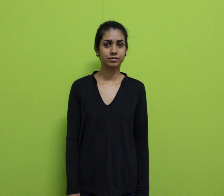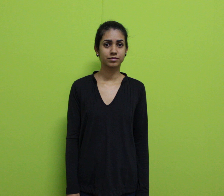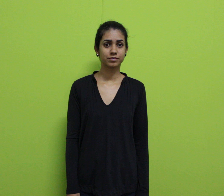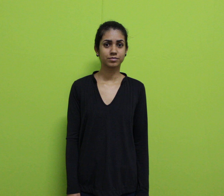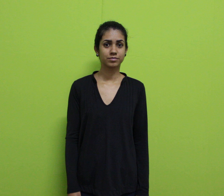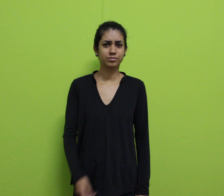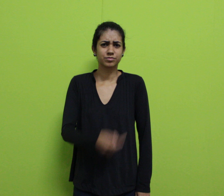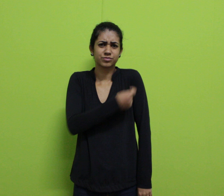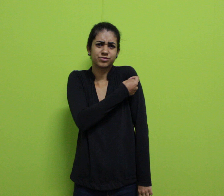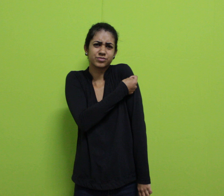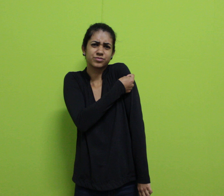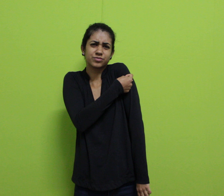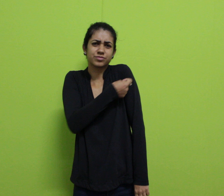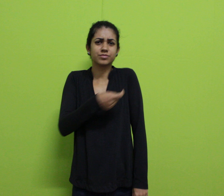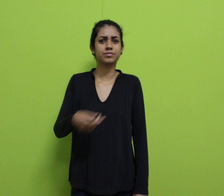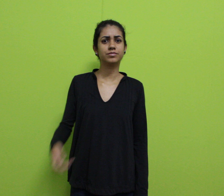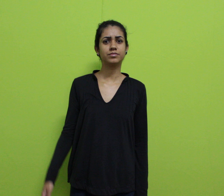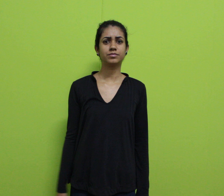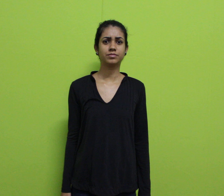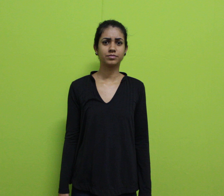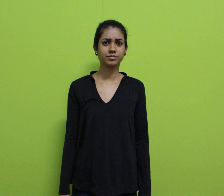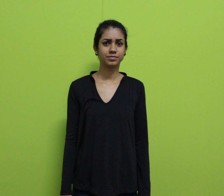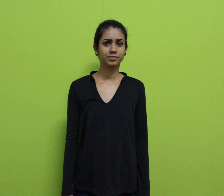vacina